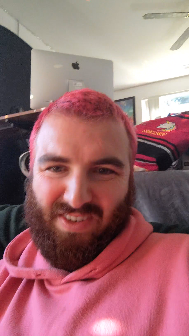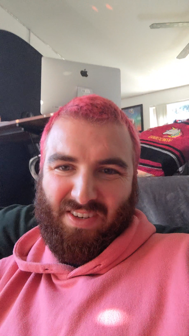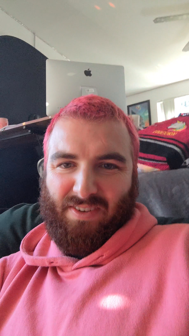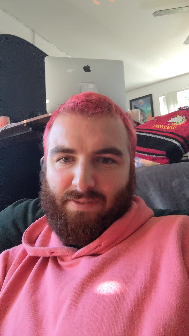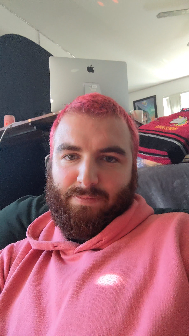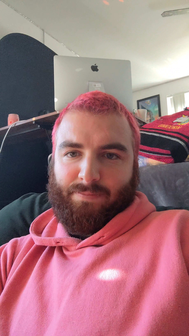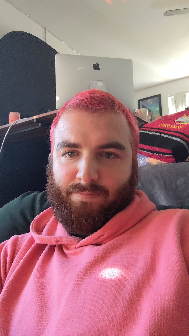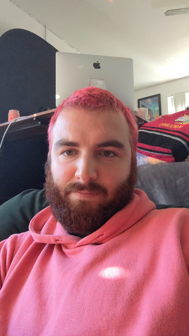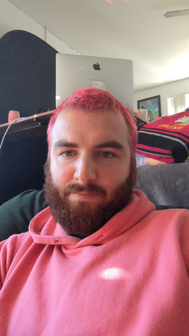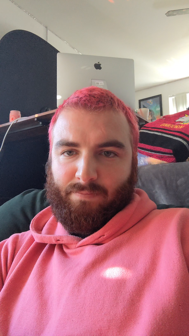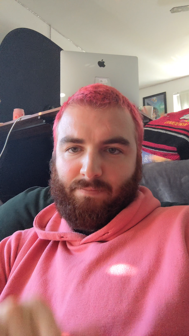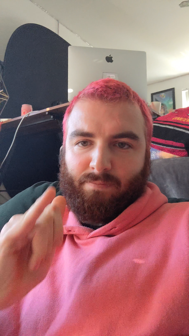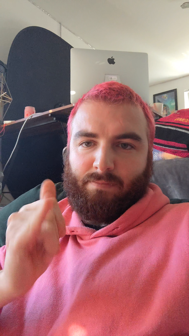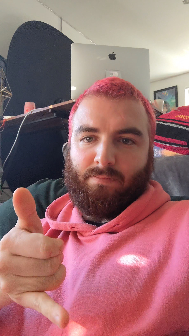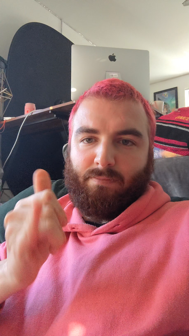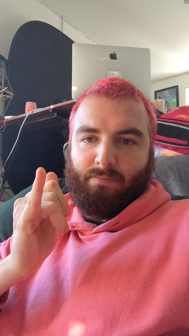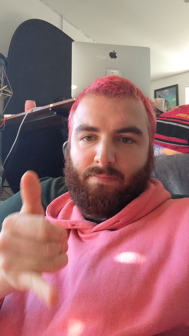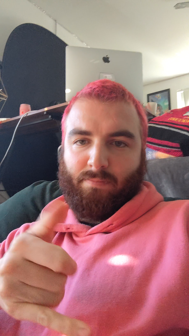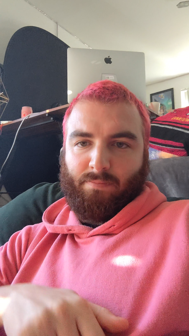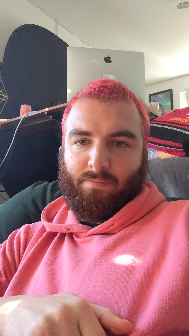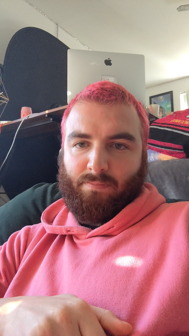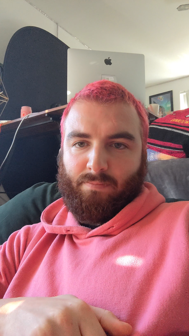rocking chair